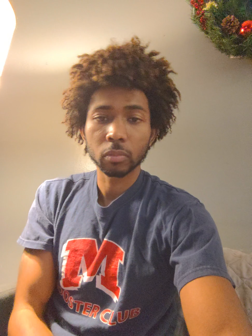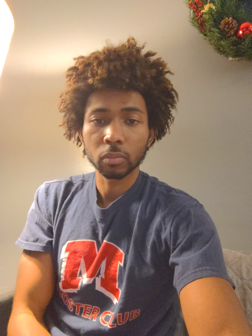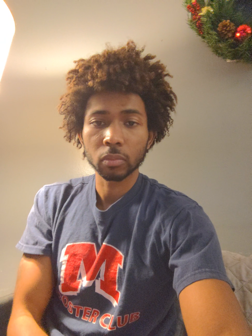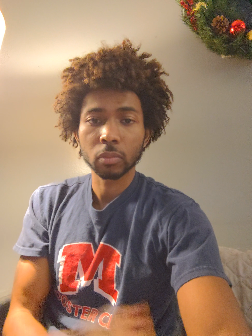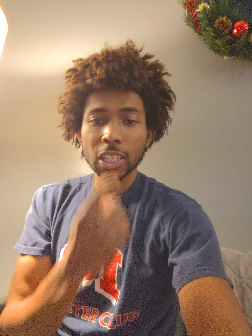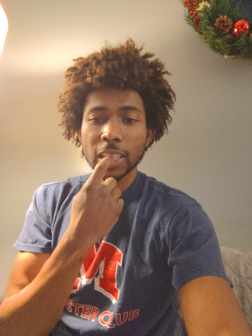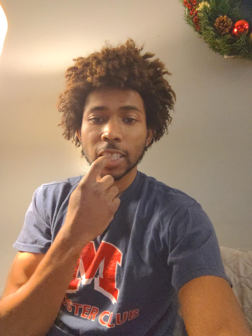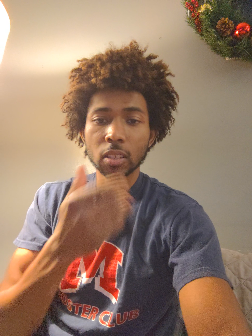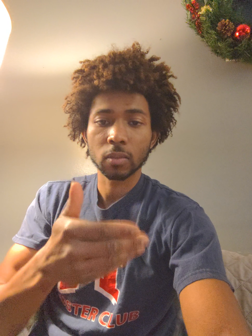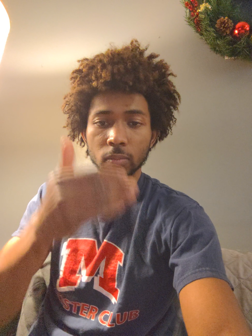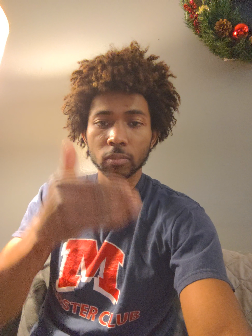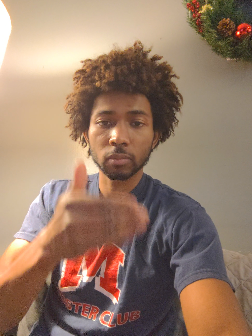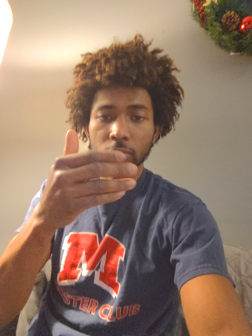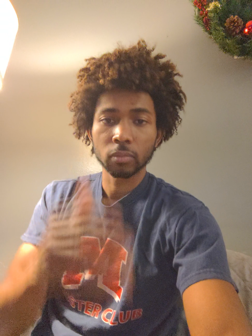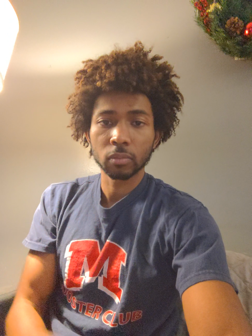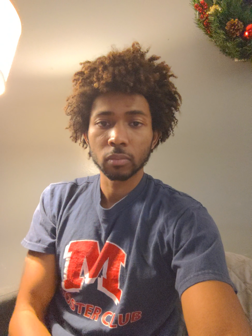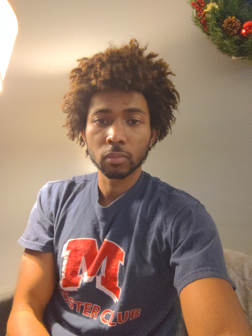window